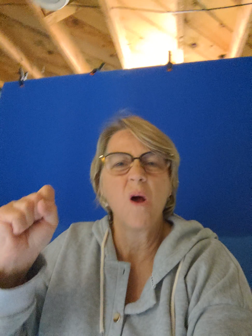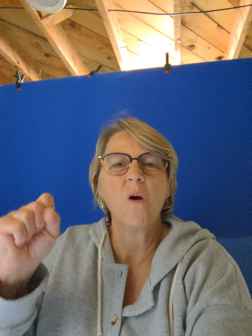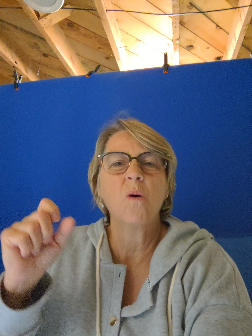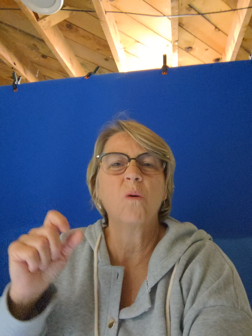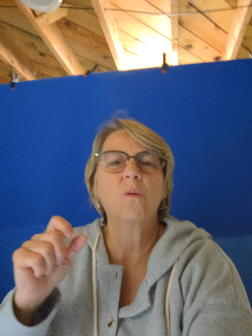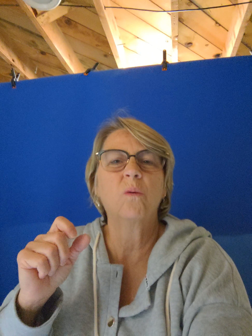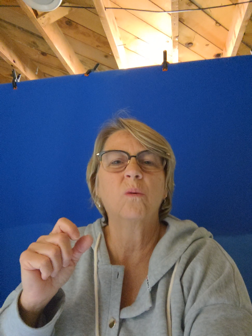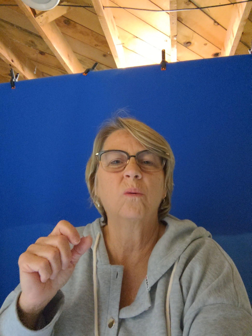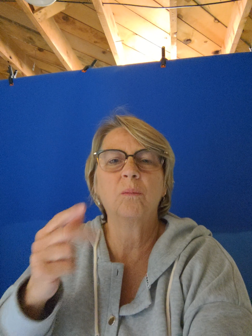loud